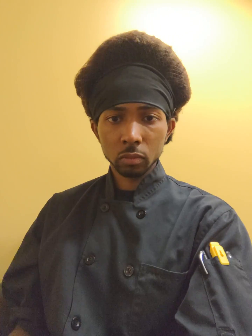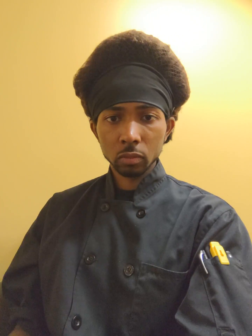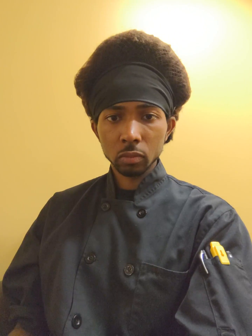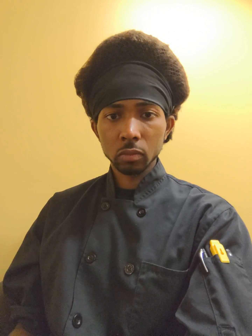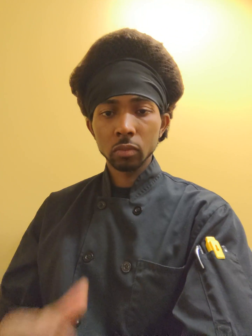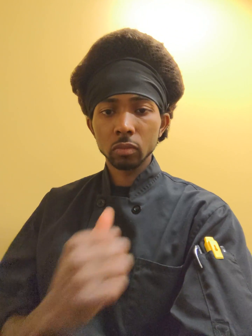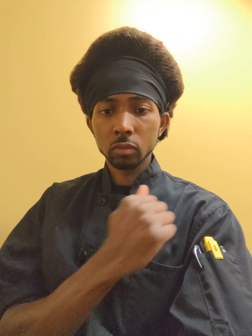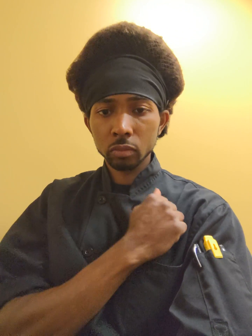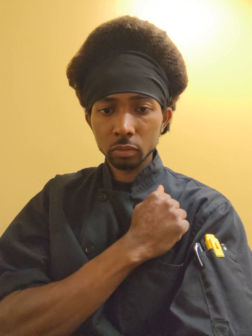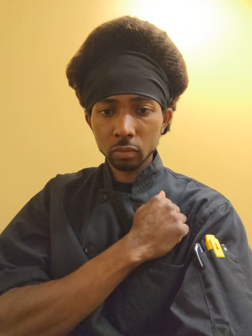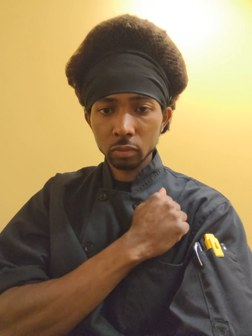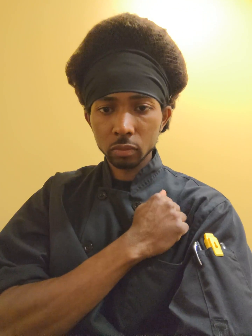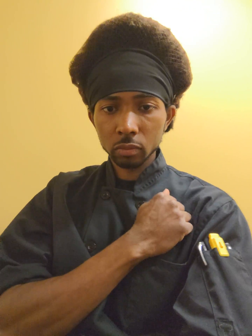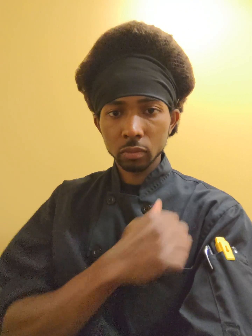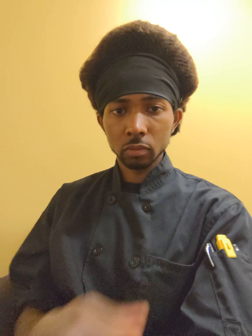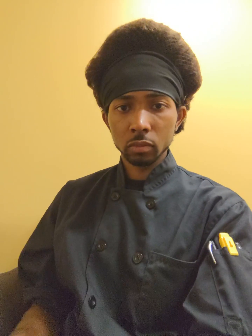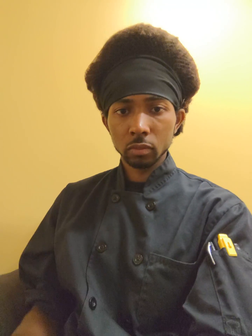hug